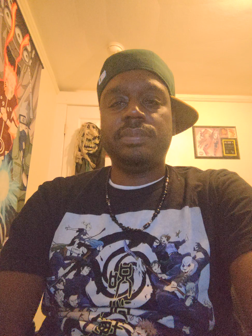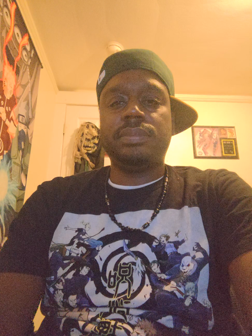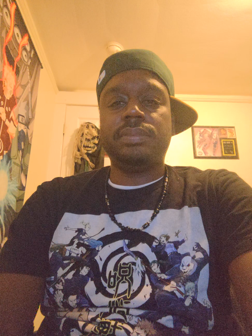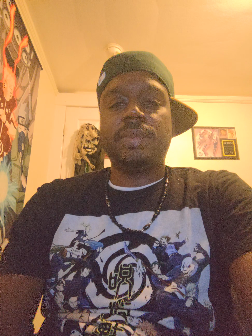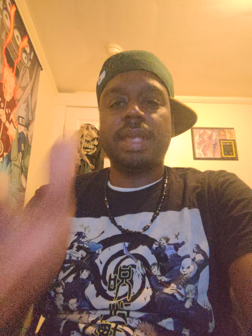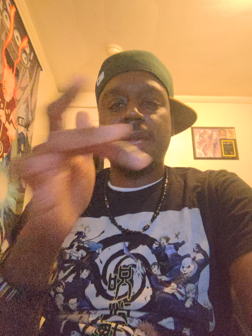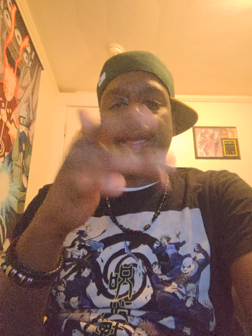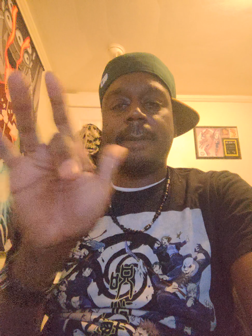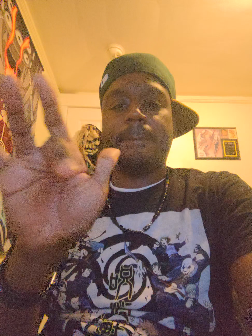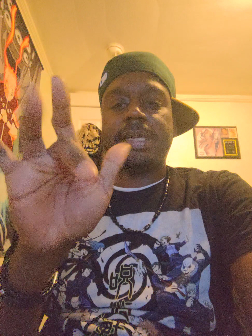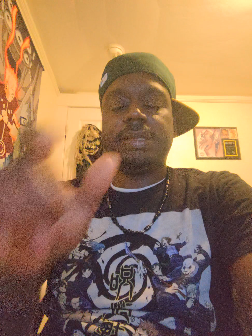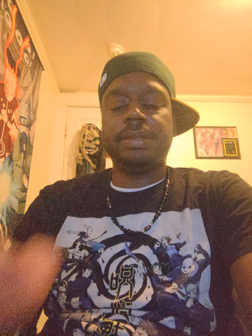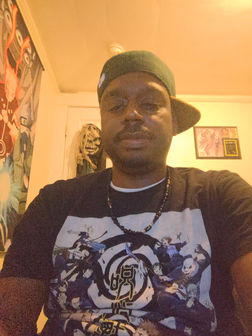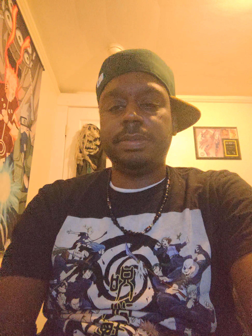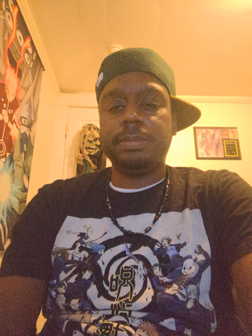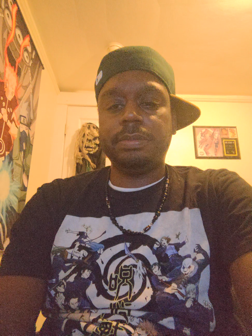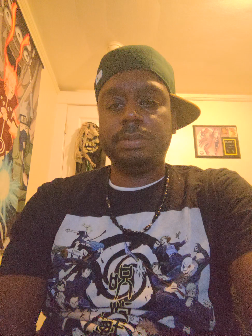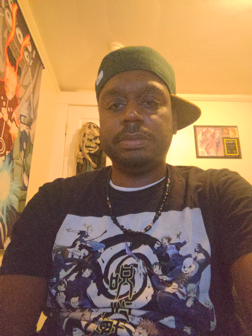empty